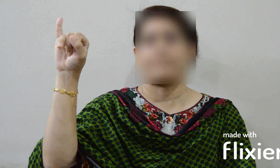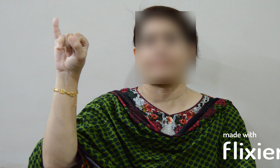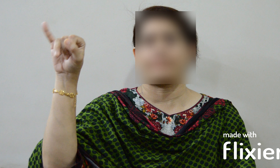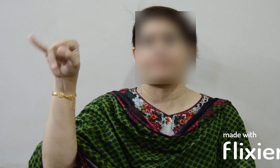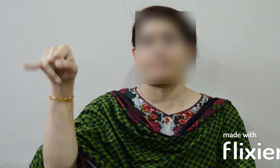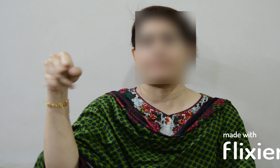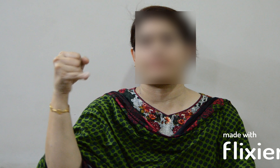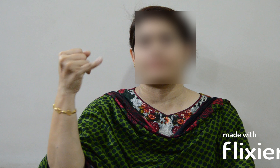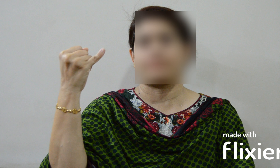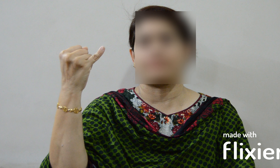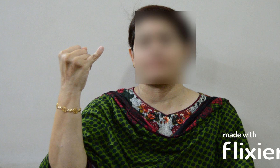ج